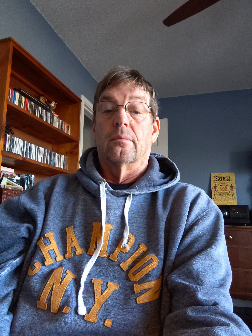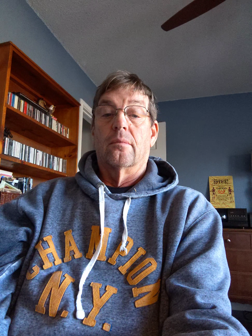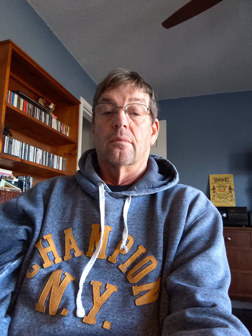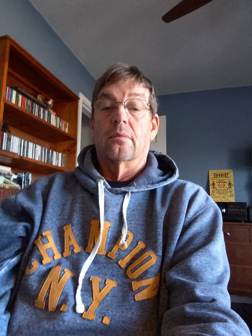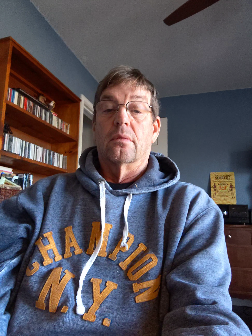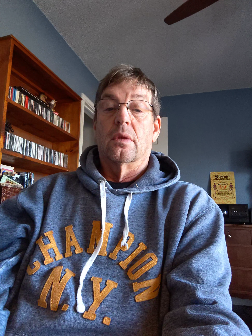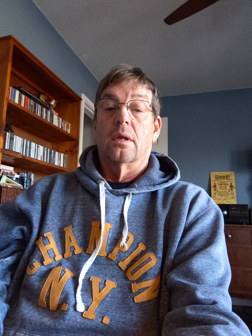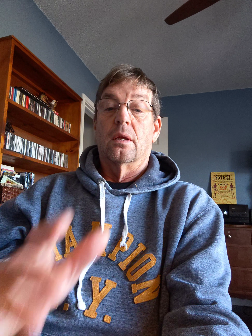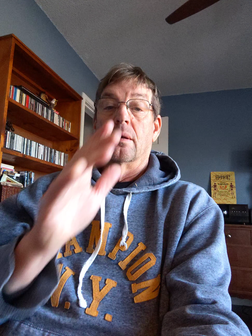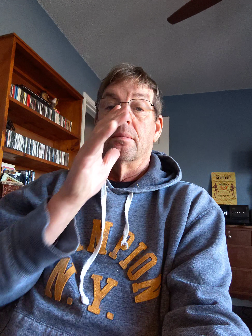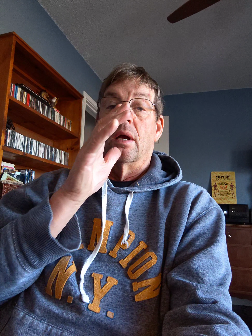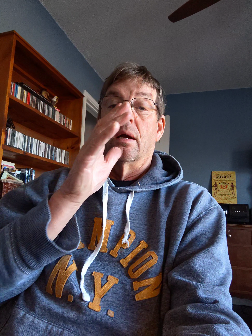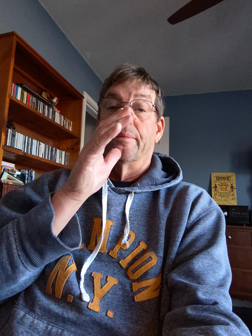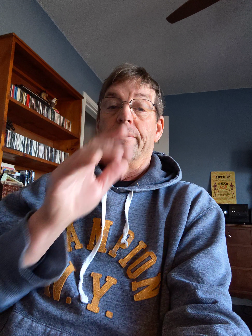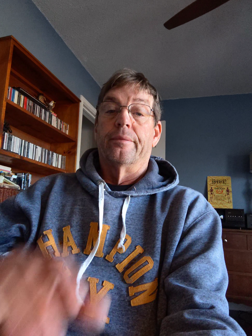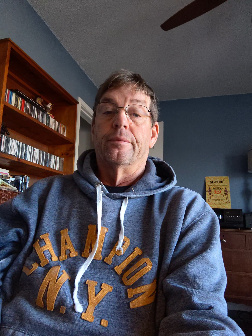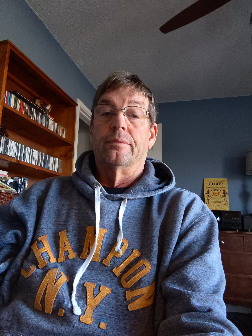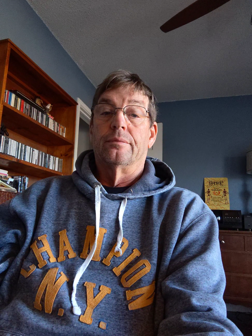mom